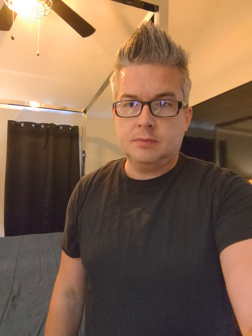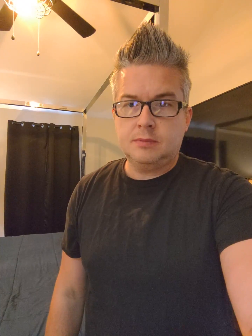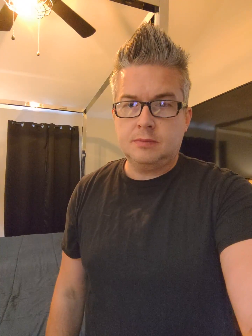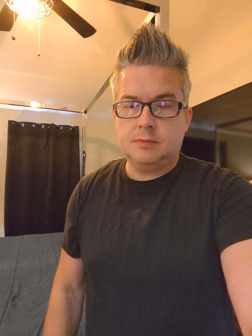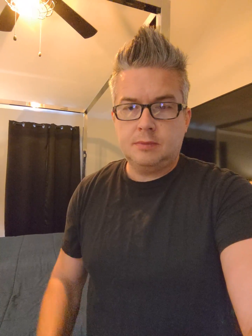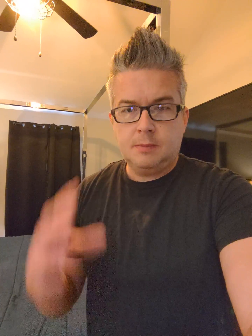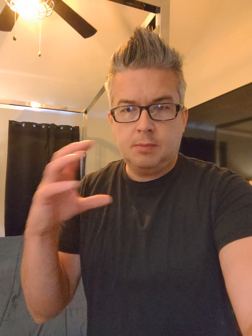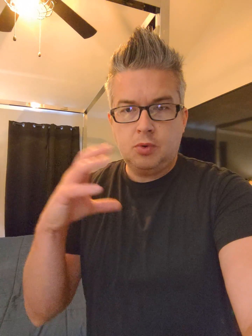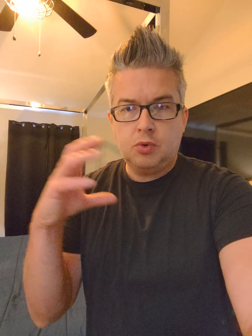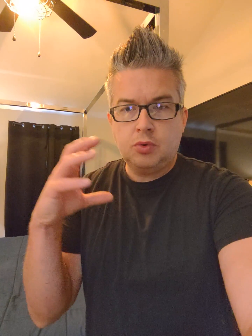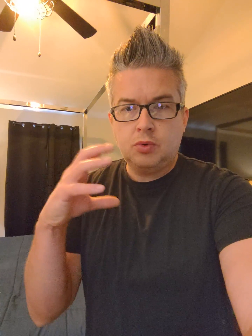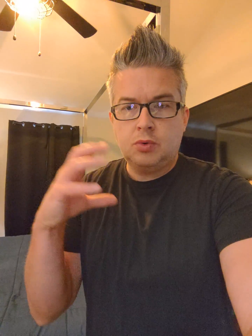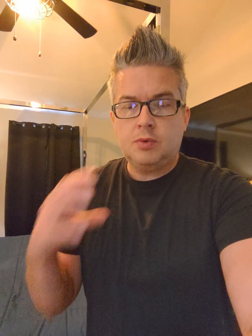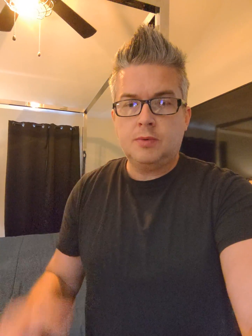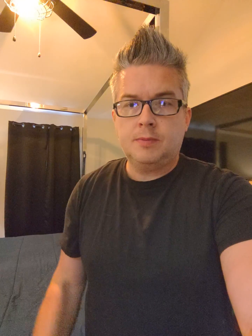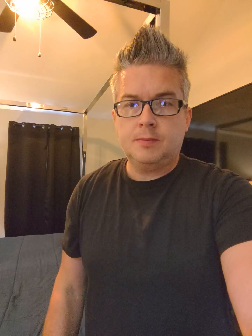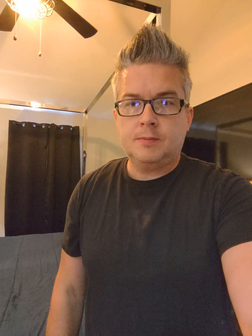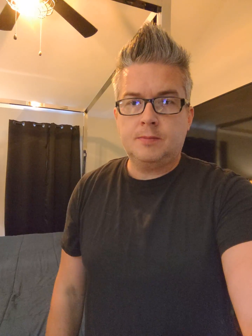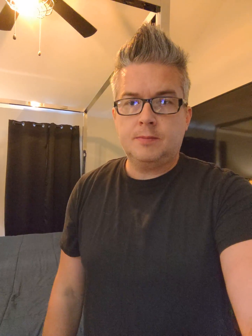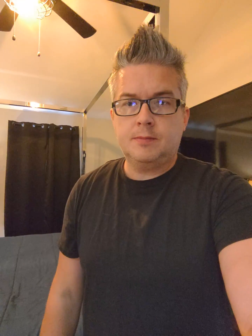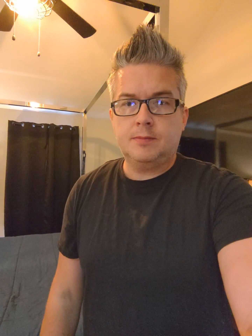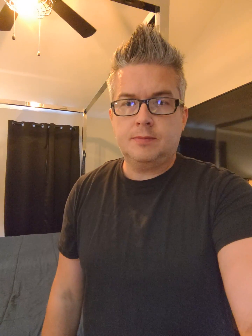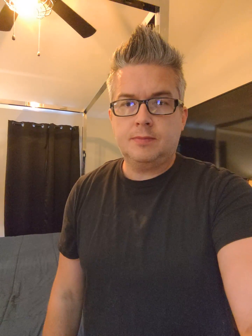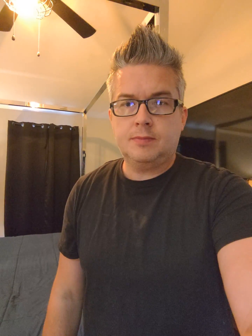ball